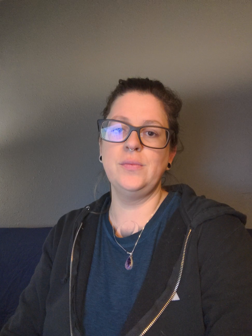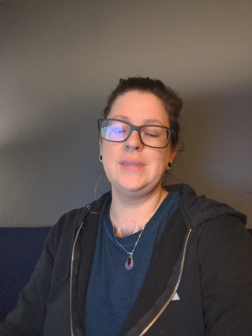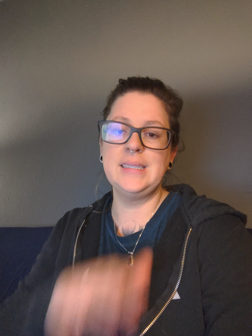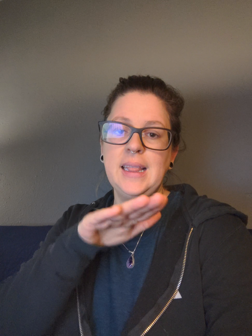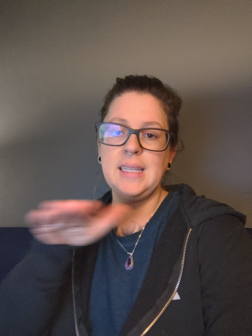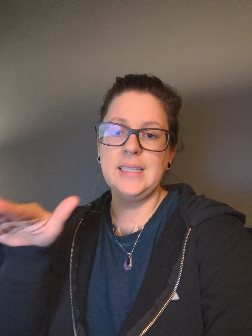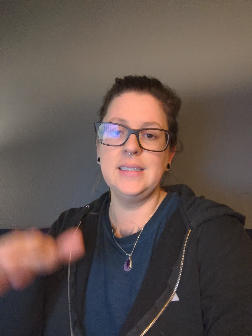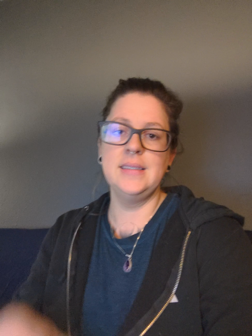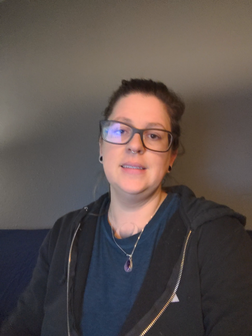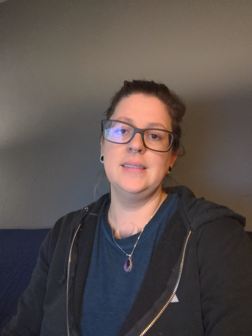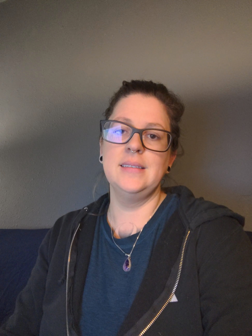clean